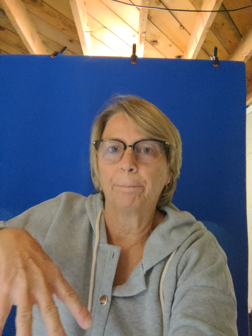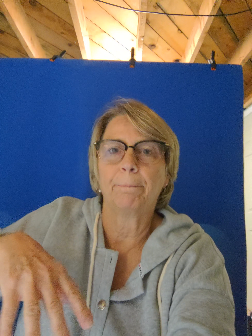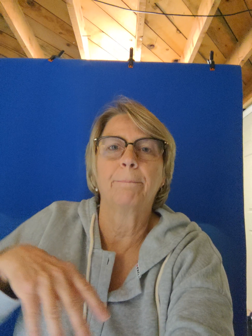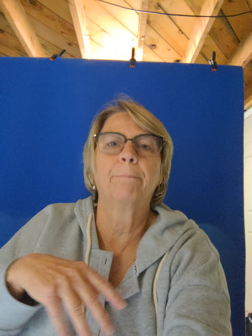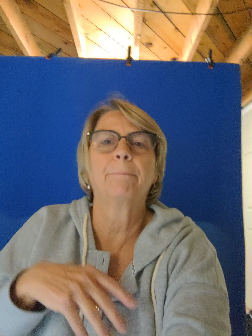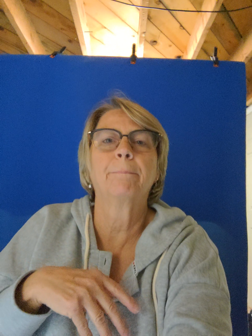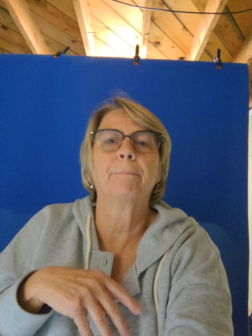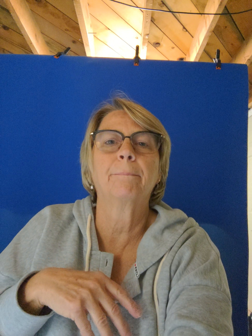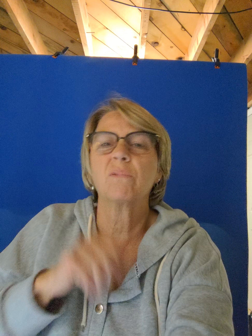drop